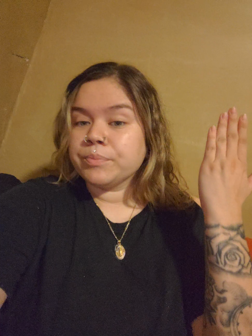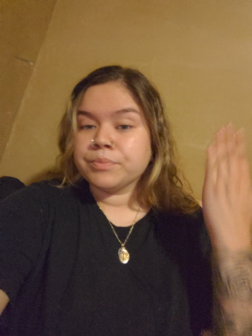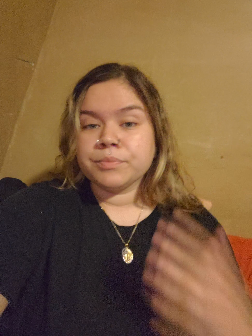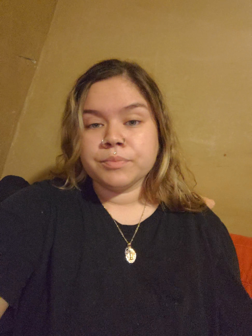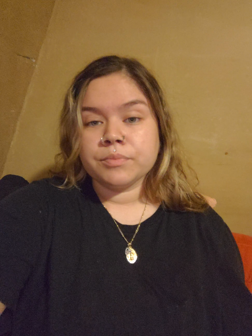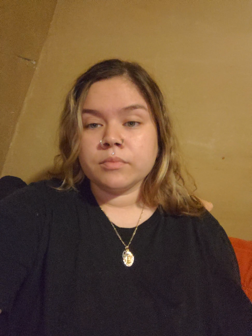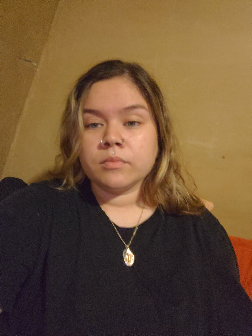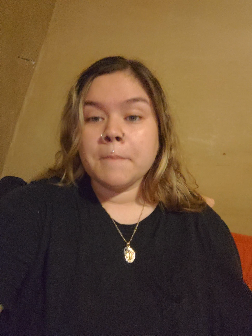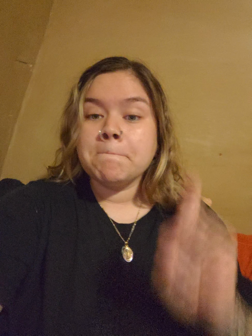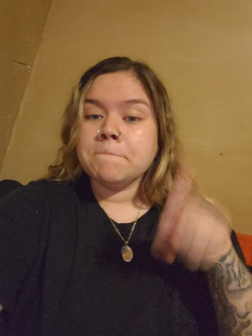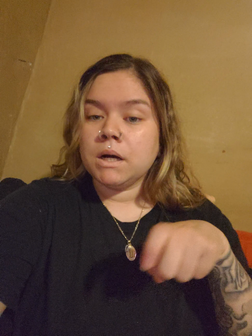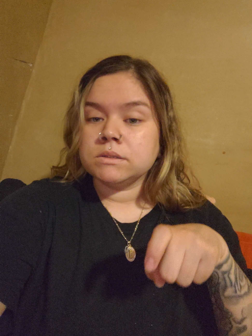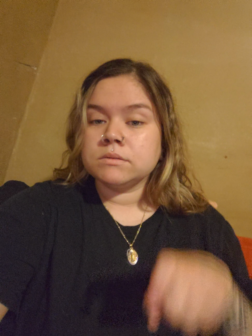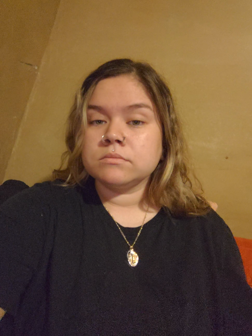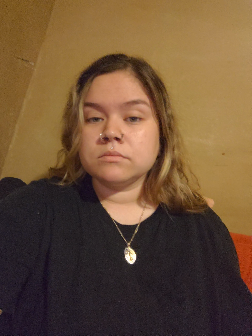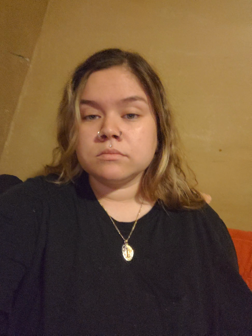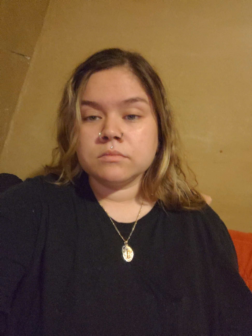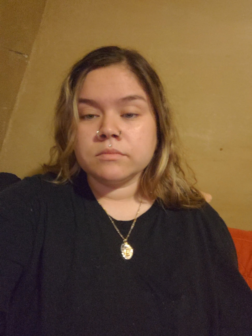must